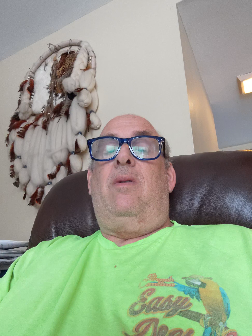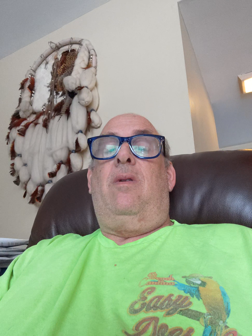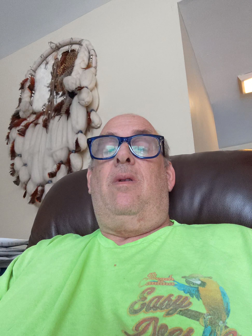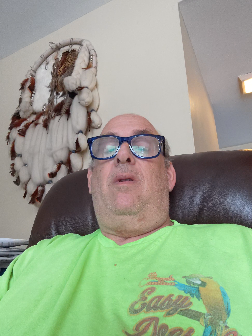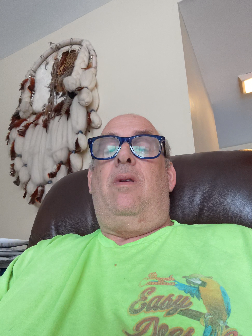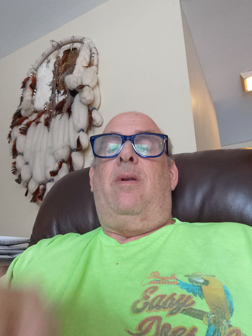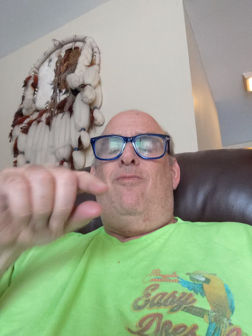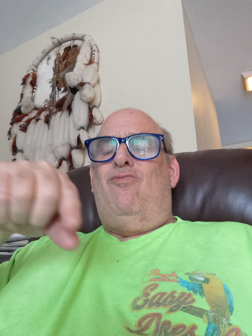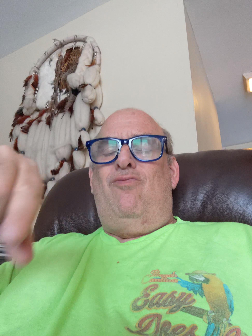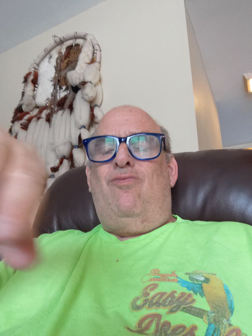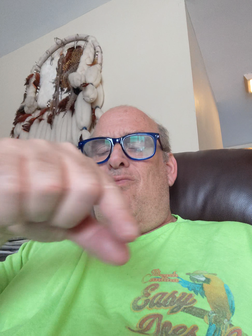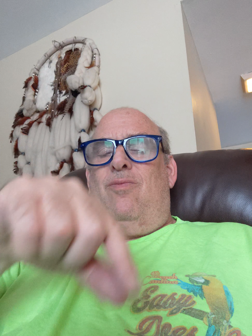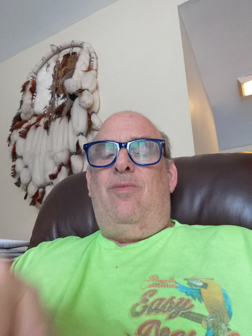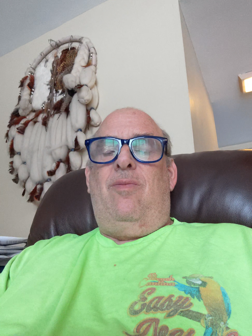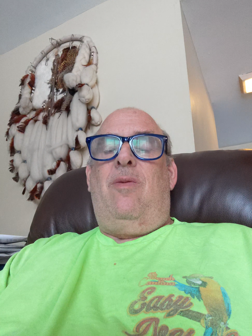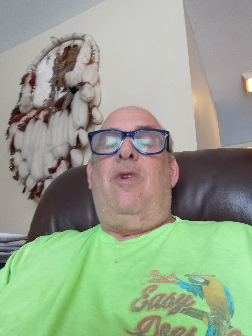puzzle